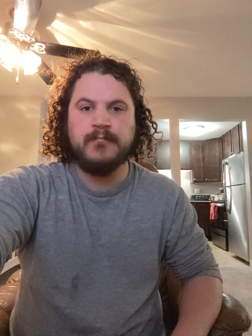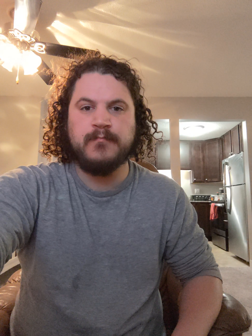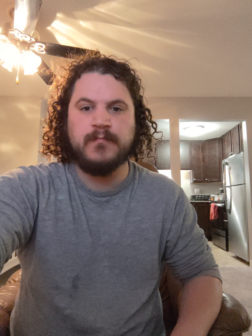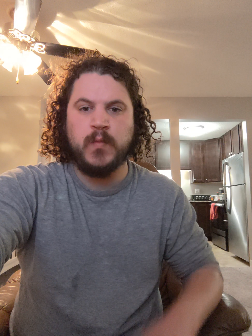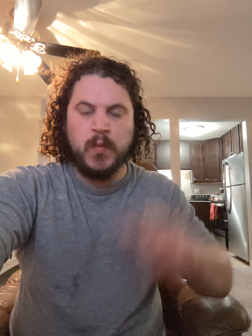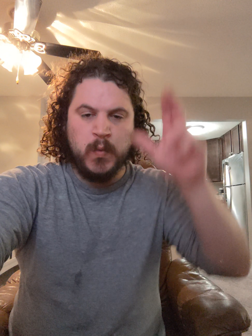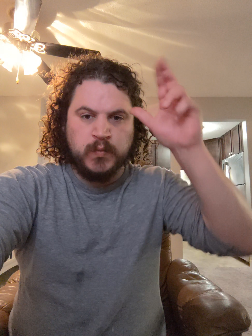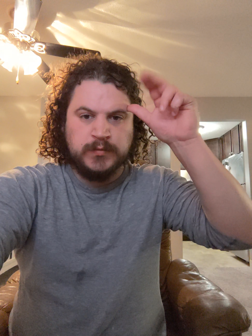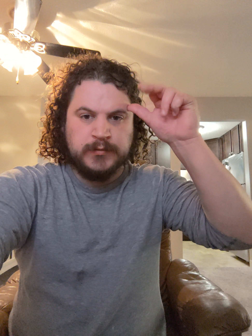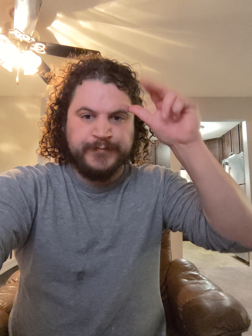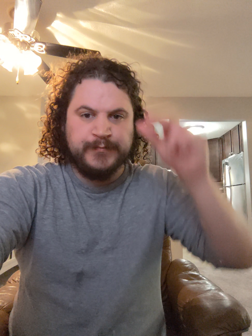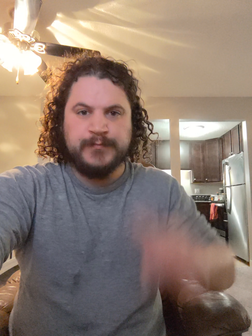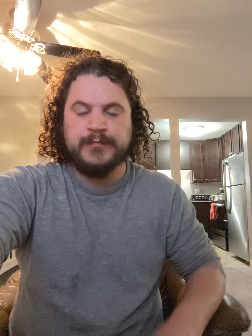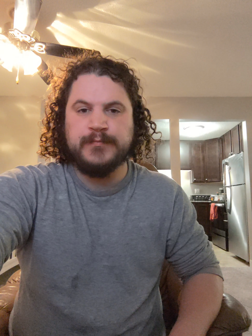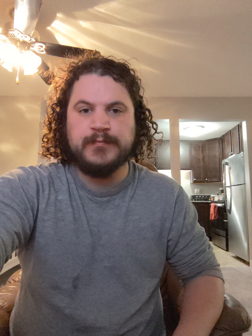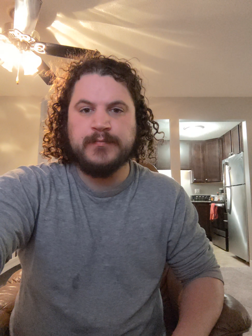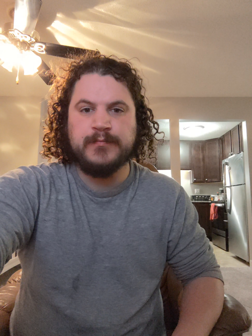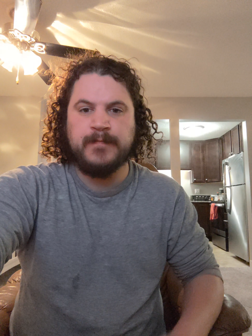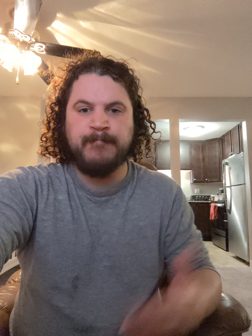horse